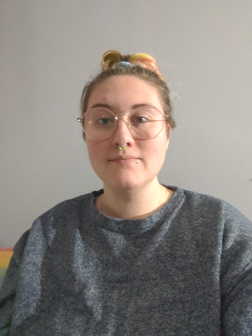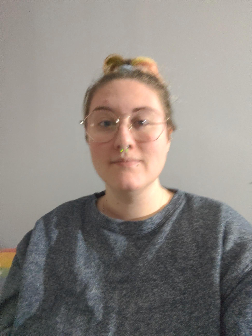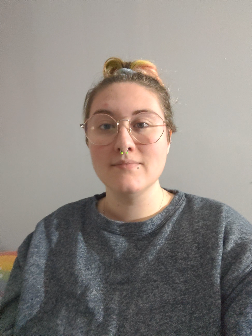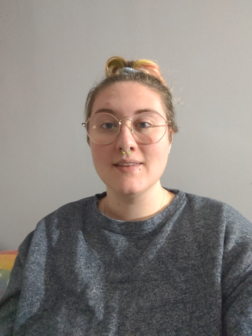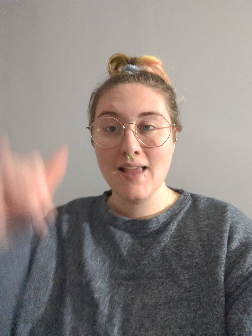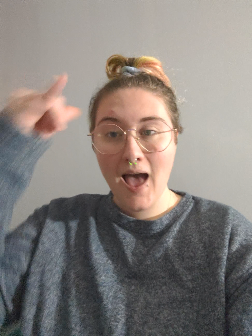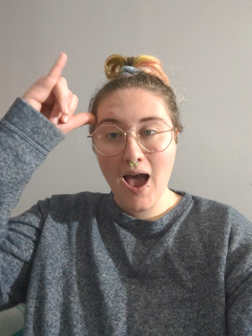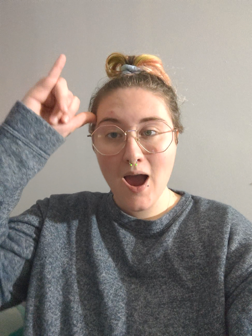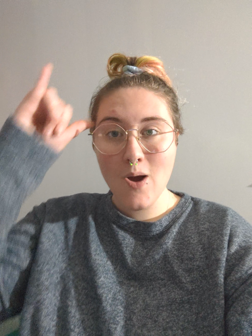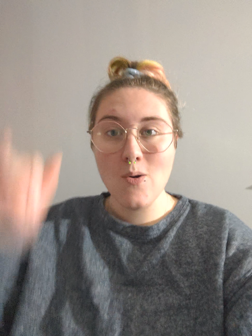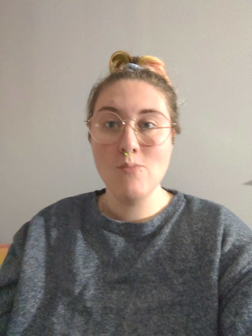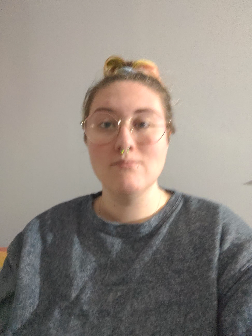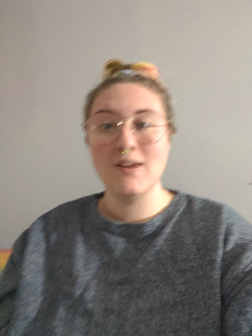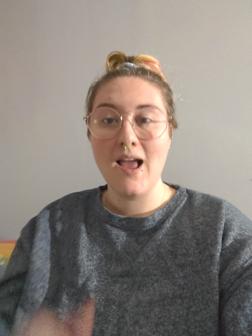cow